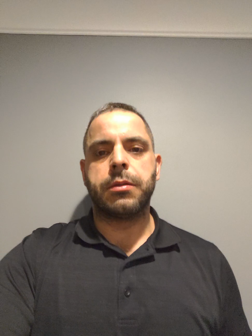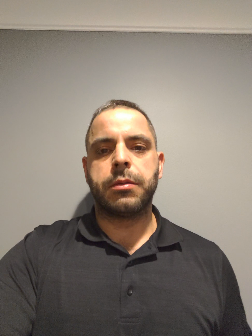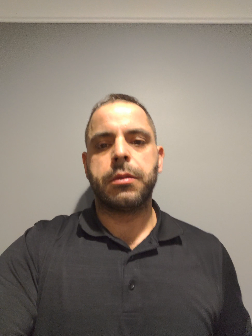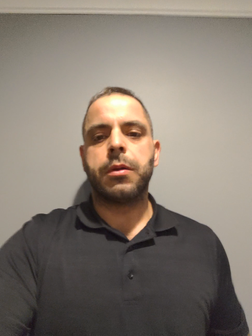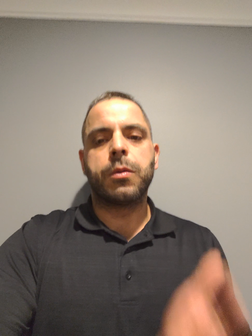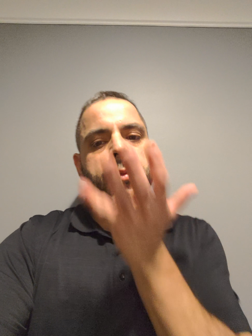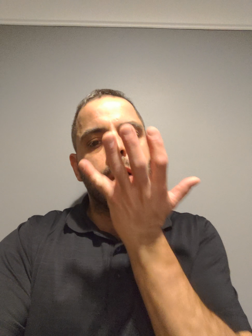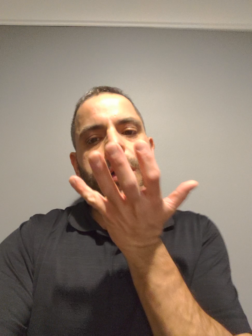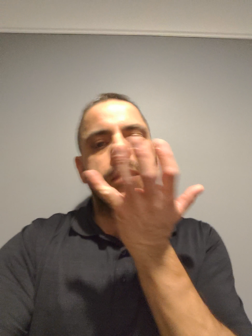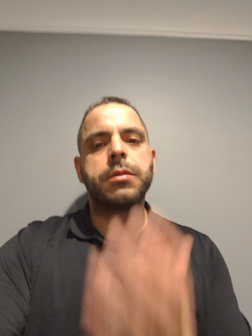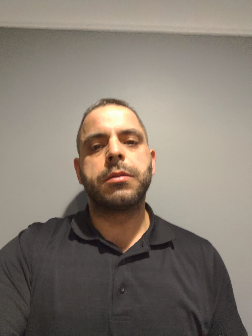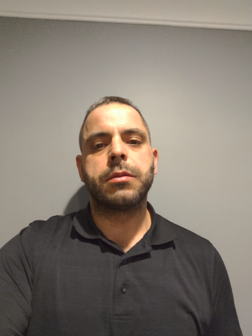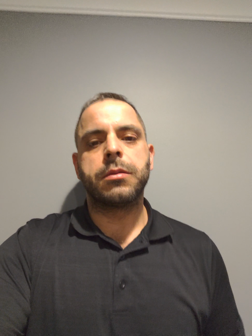grass